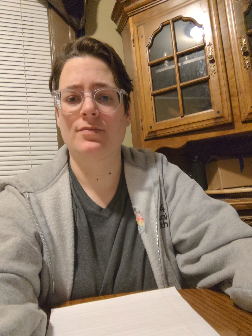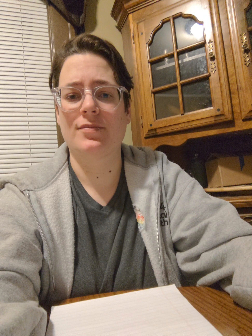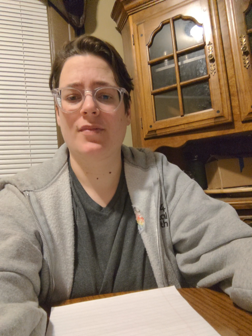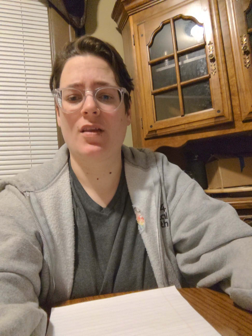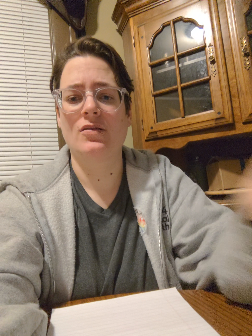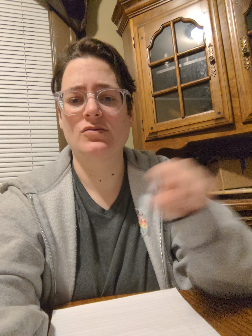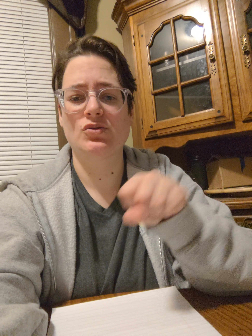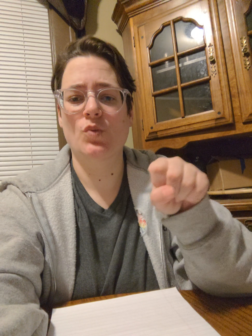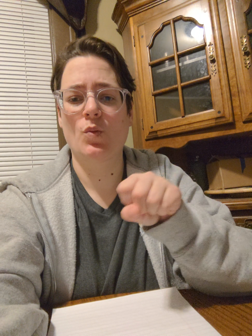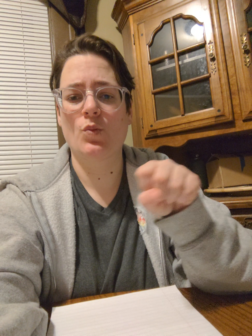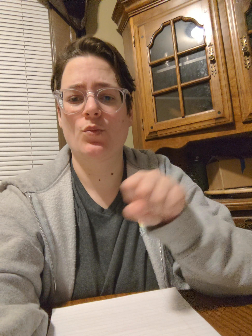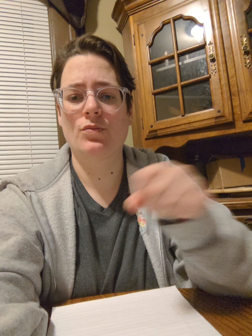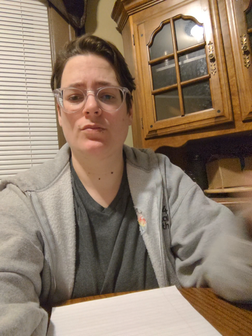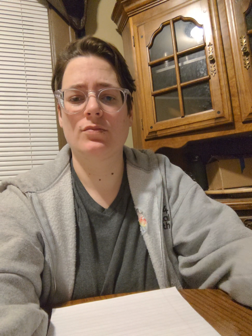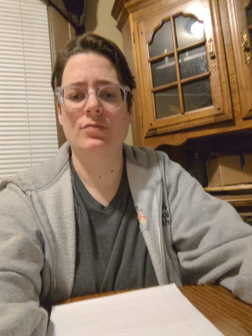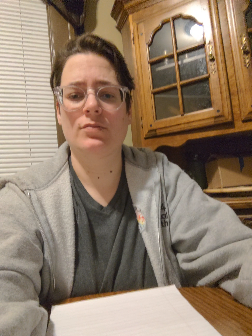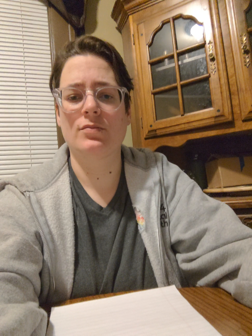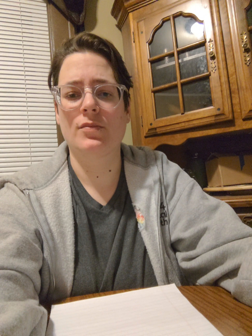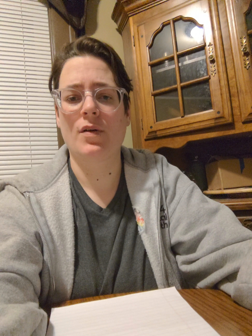shoe